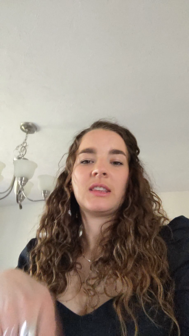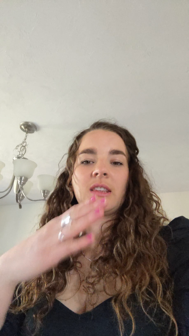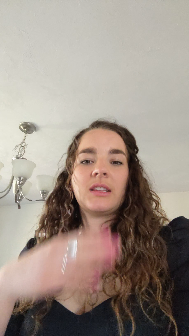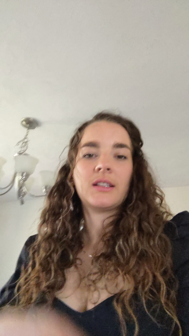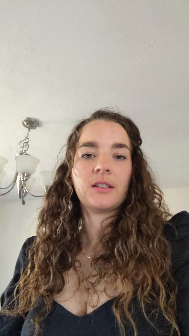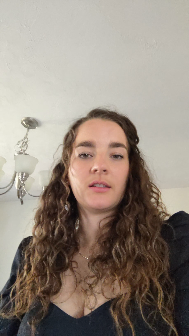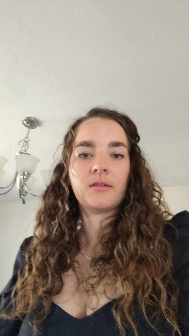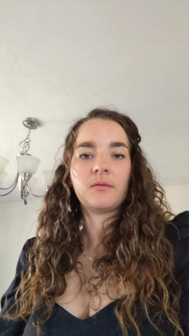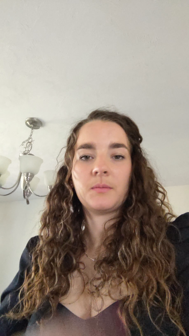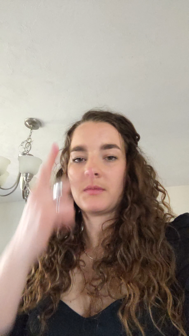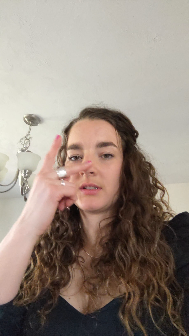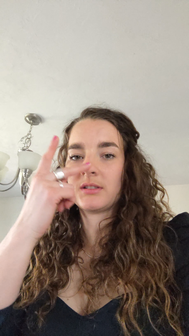penis